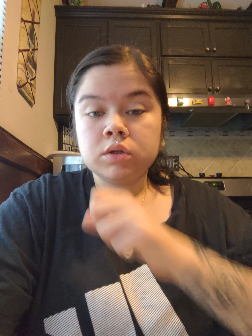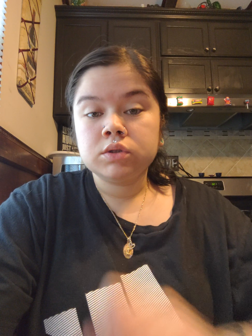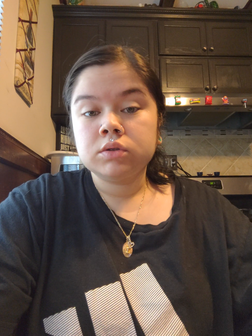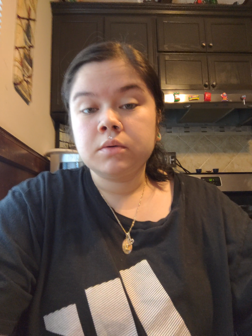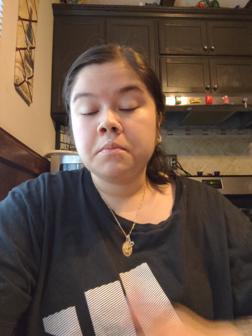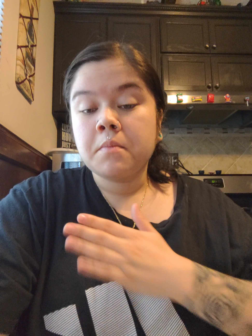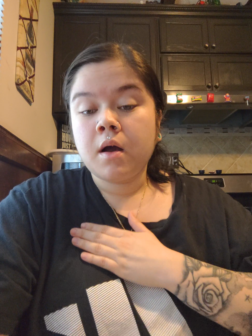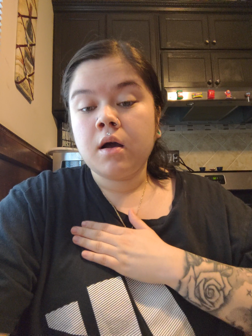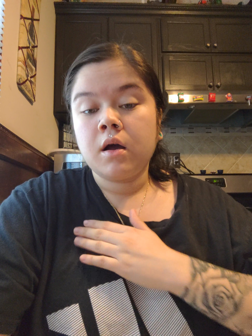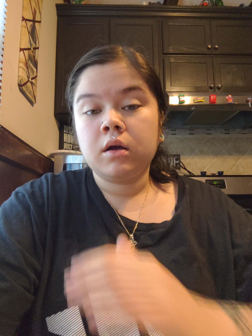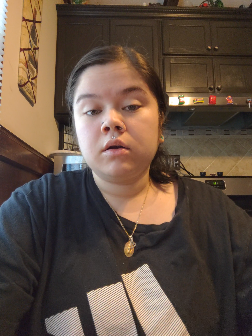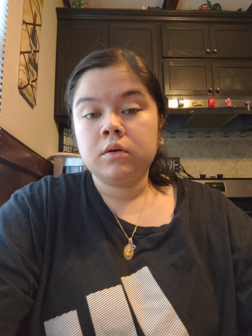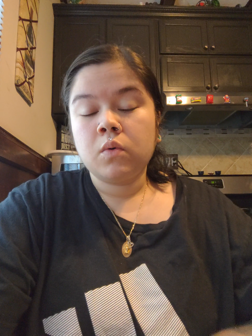my